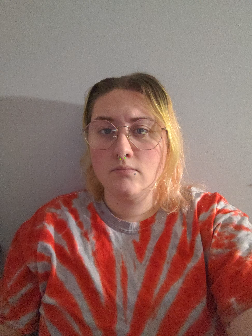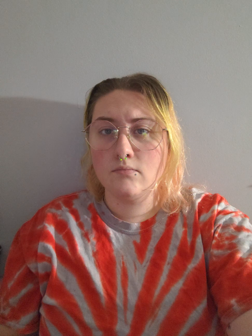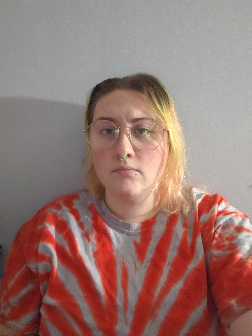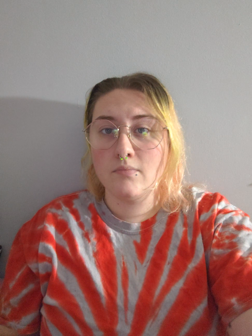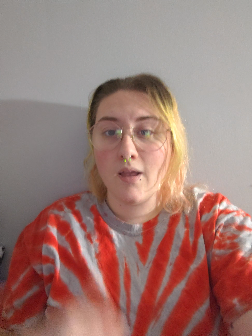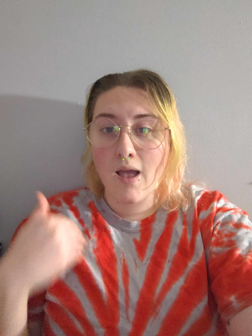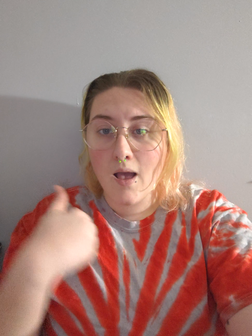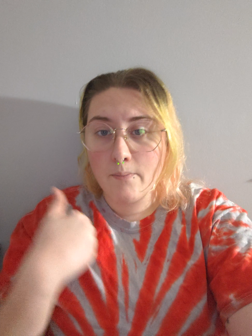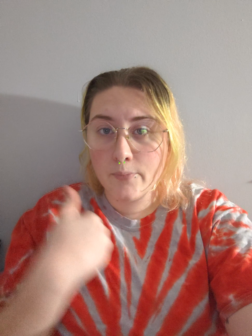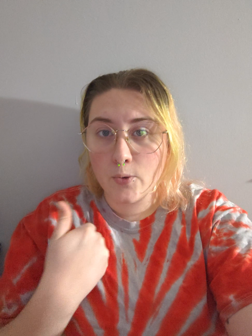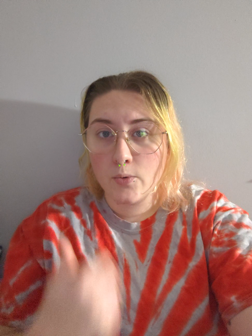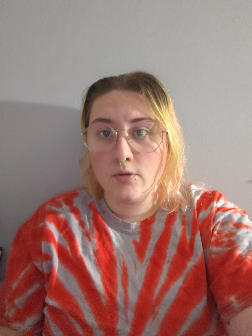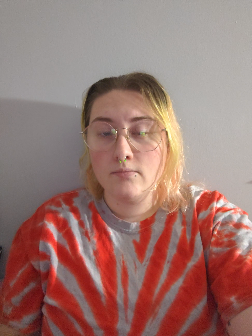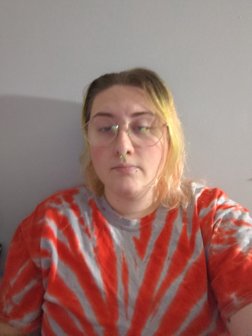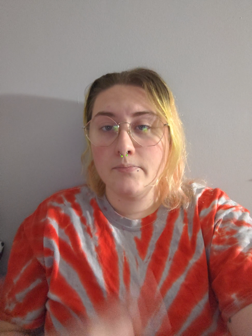animal